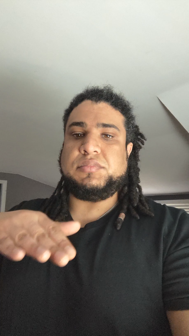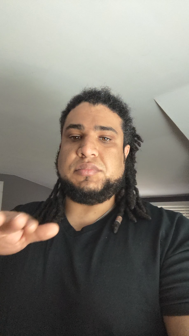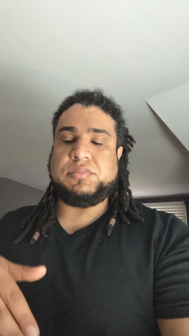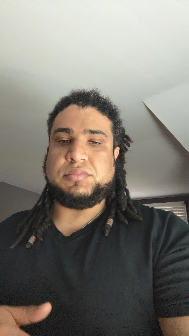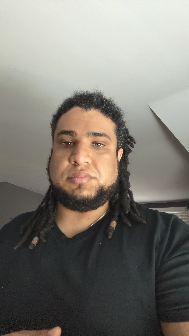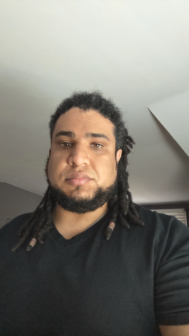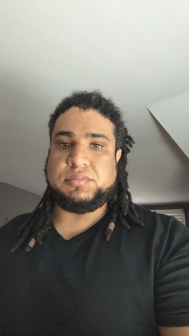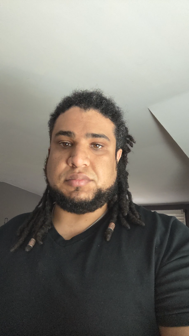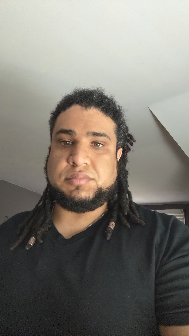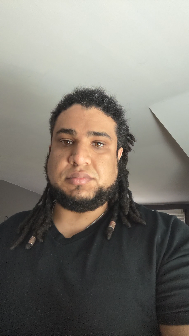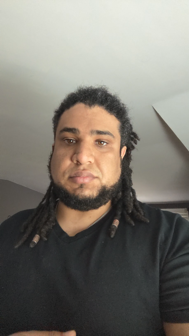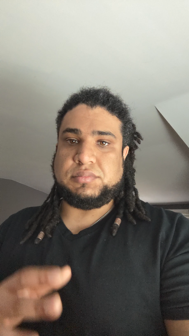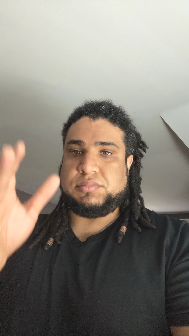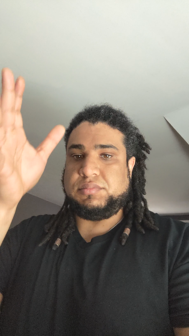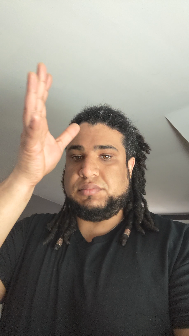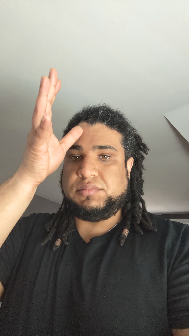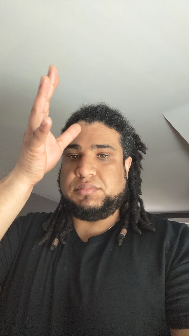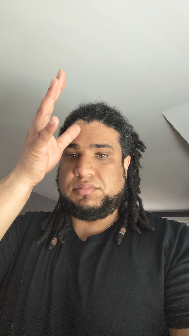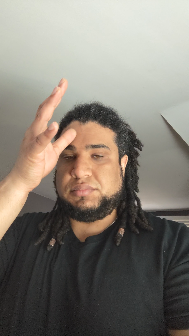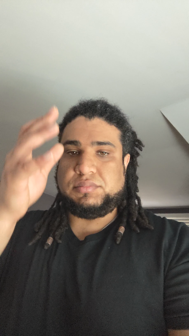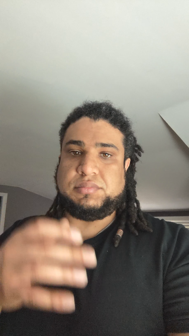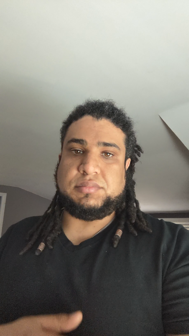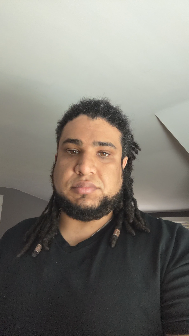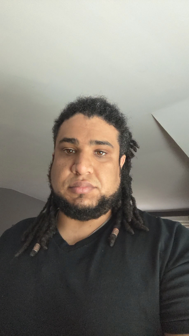daddy